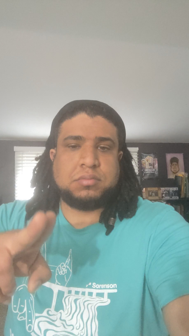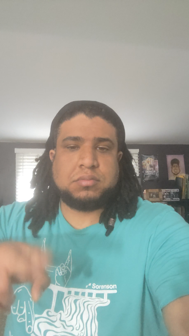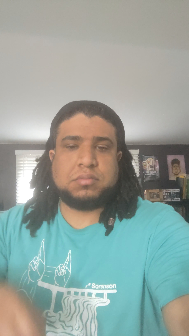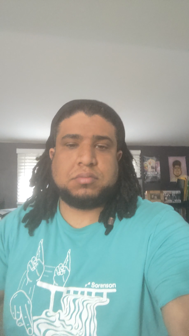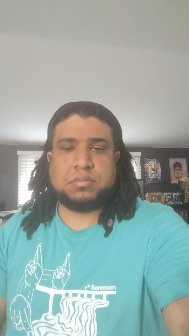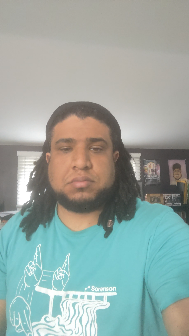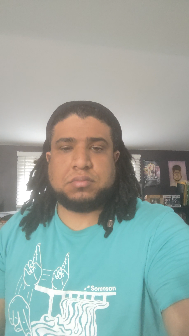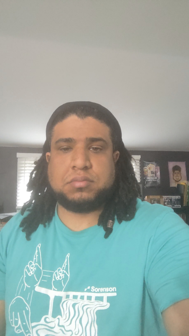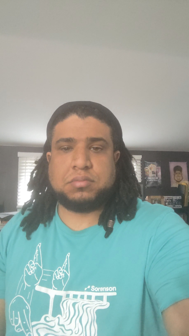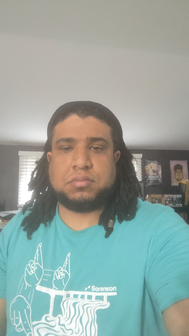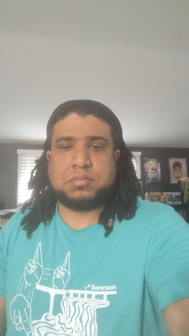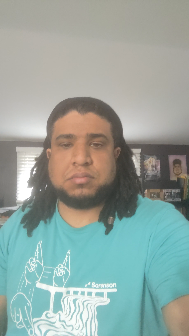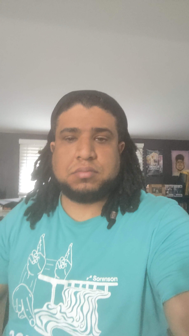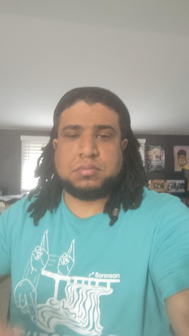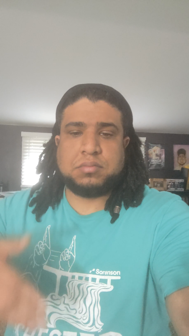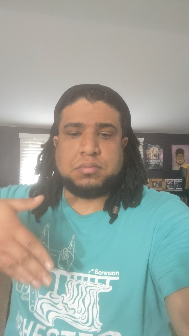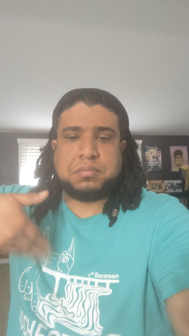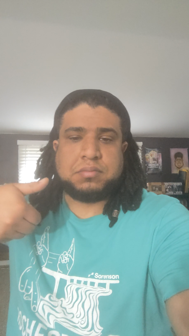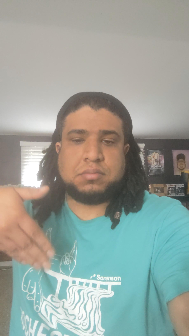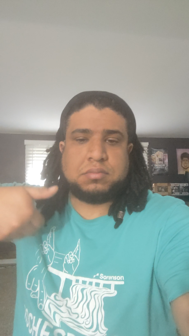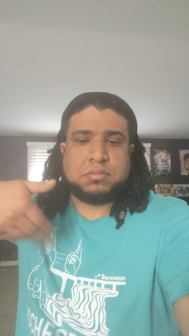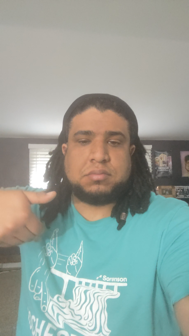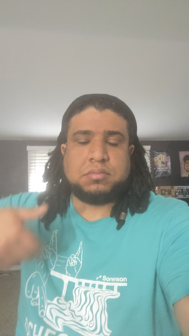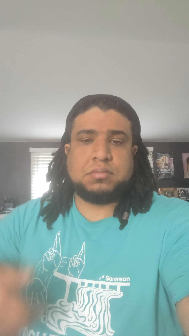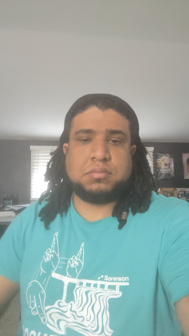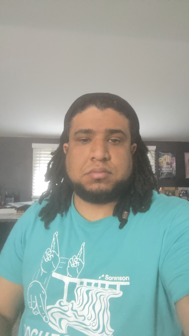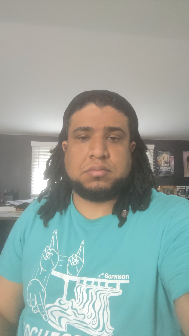pants